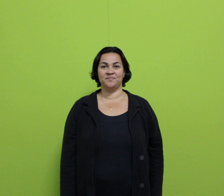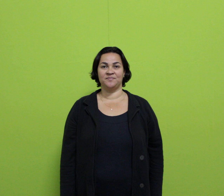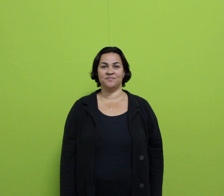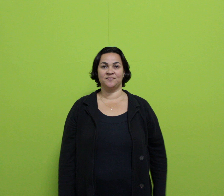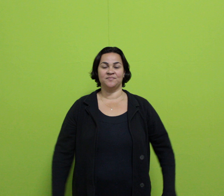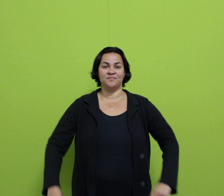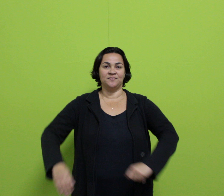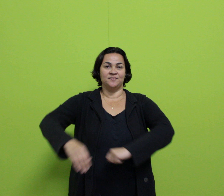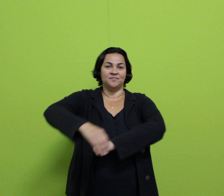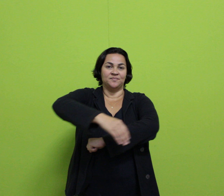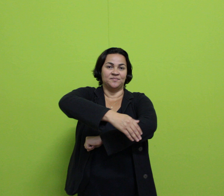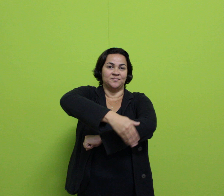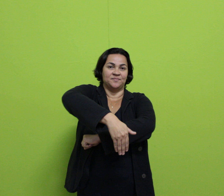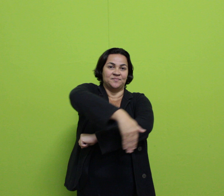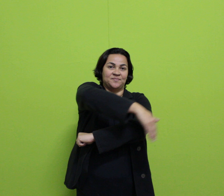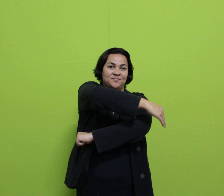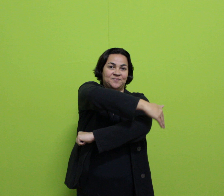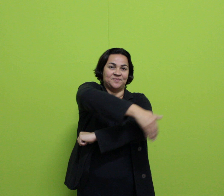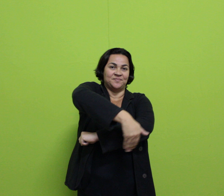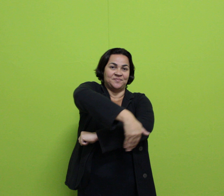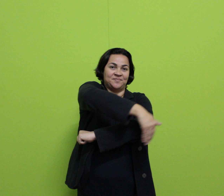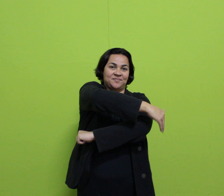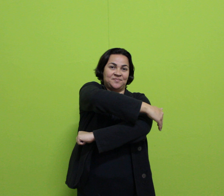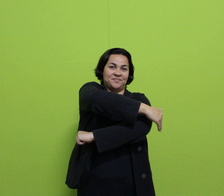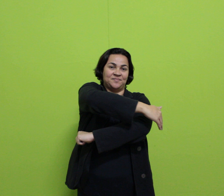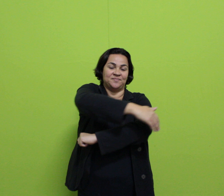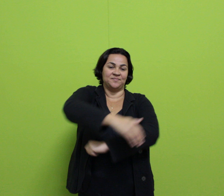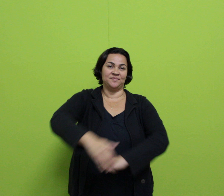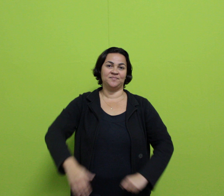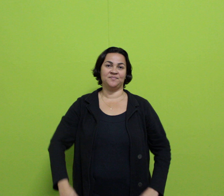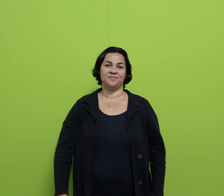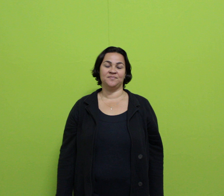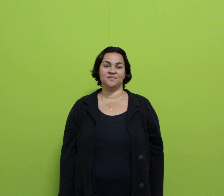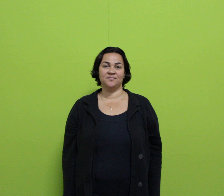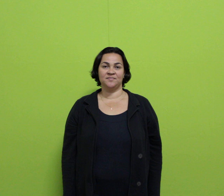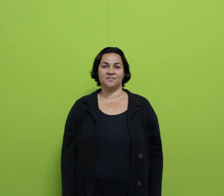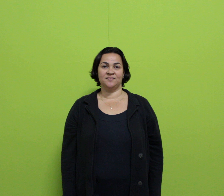esquina